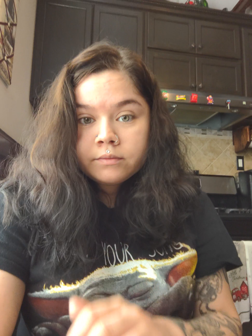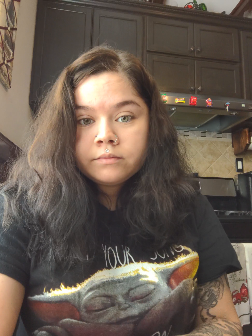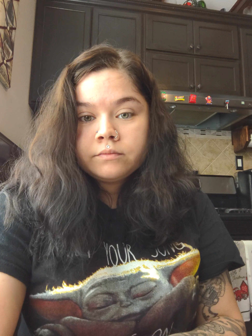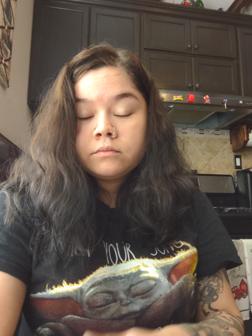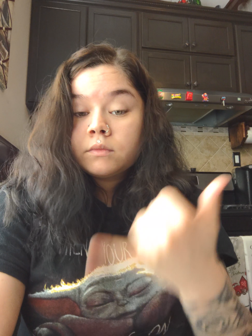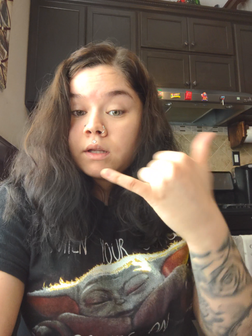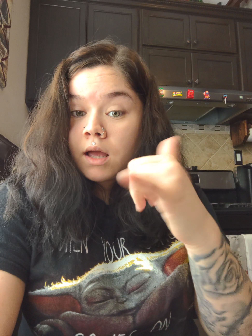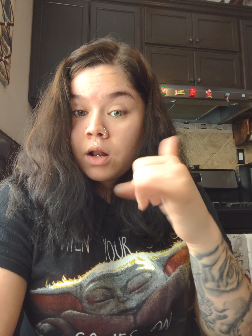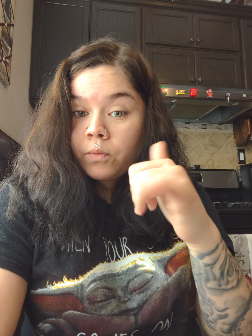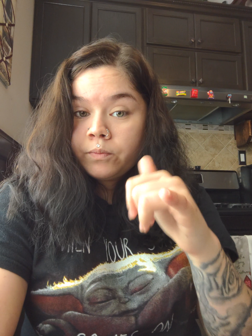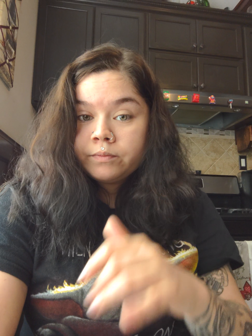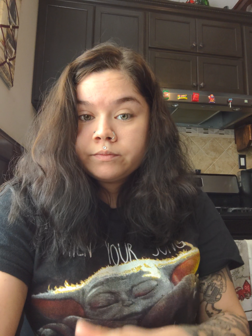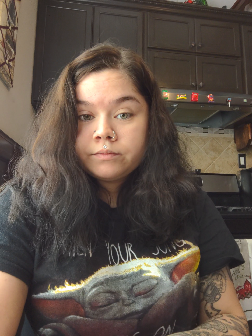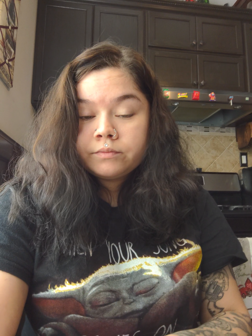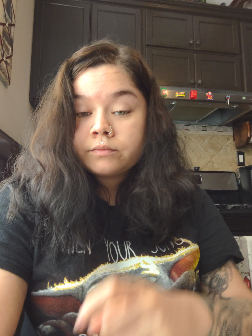yellow